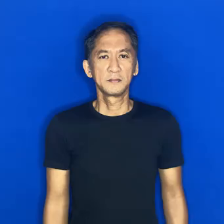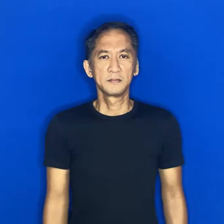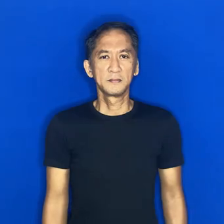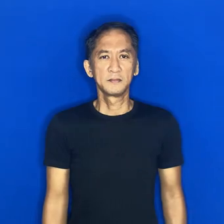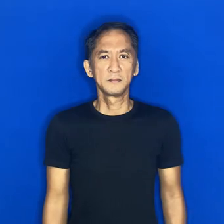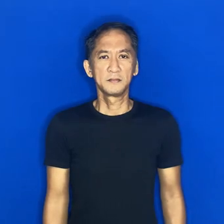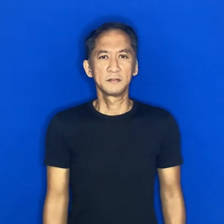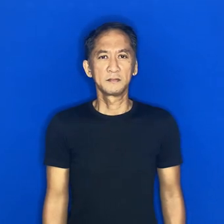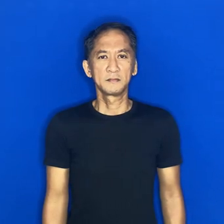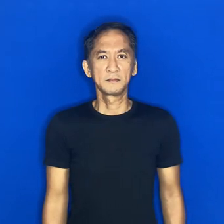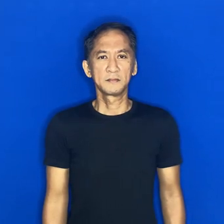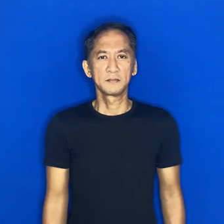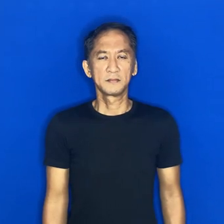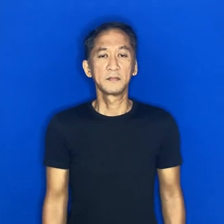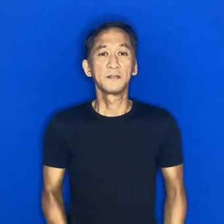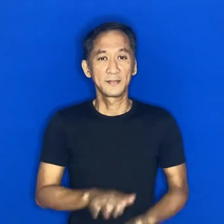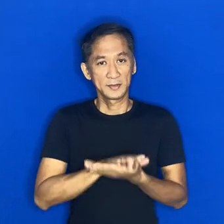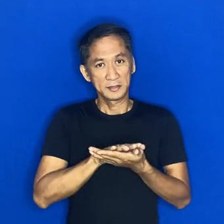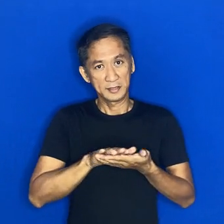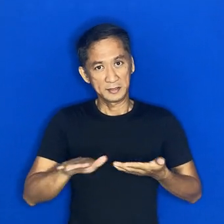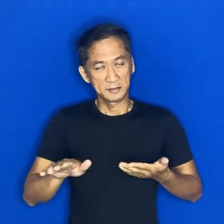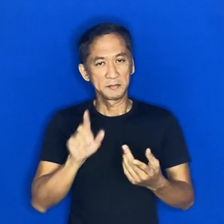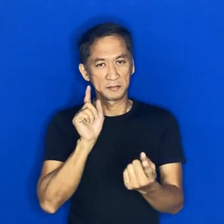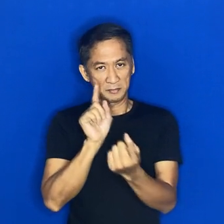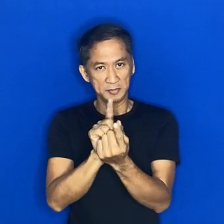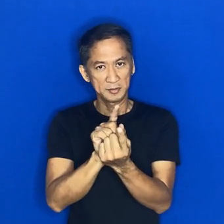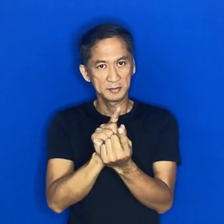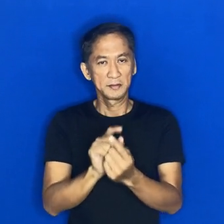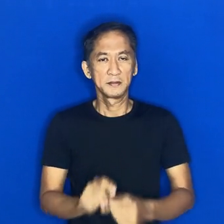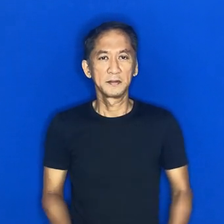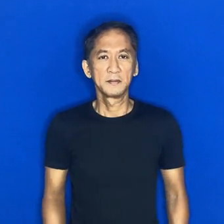nice to meet you